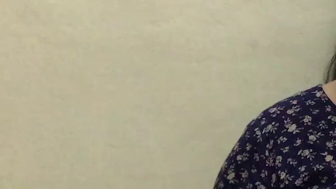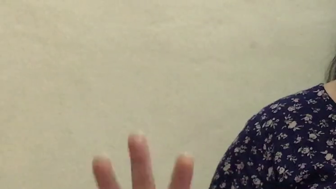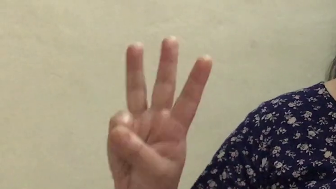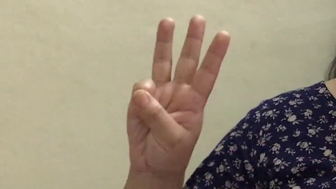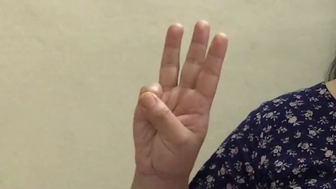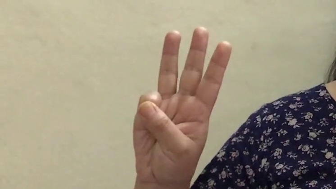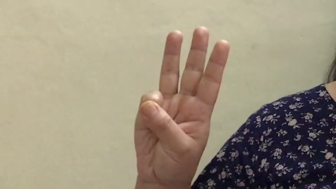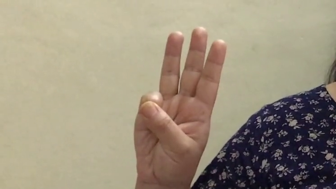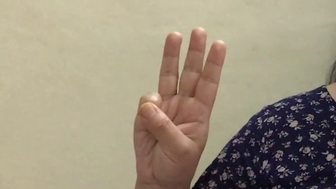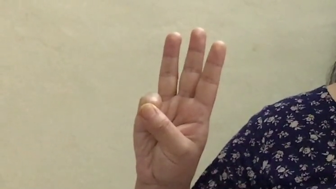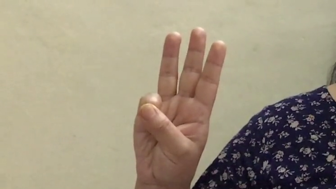म